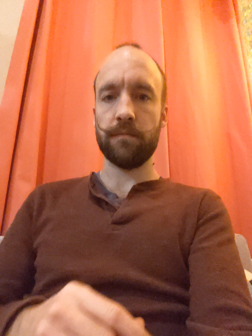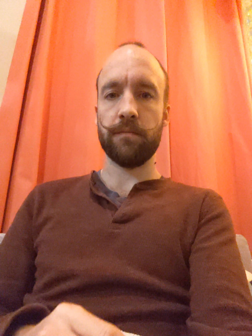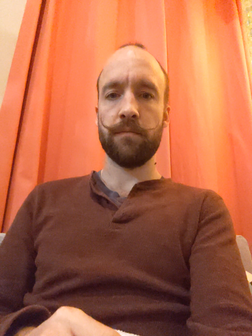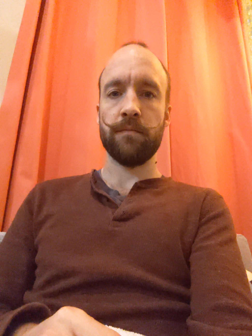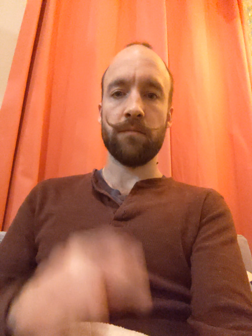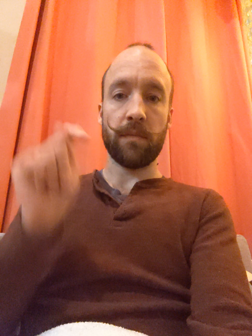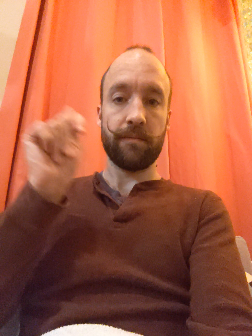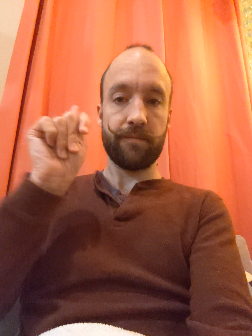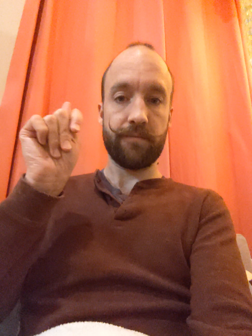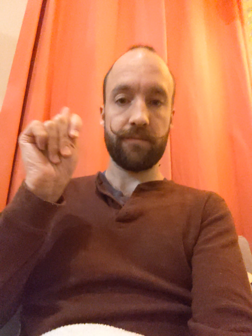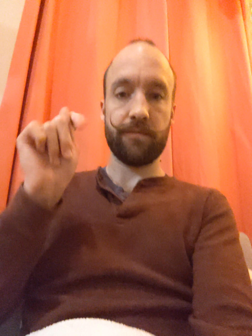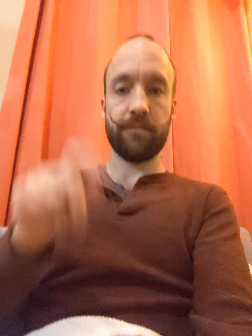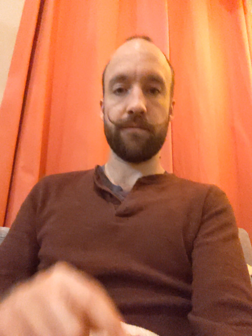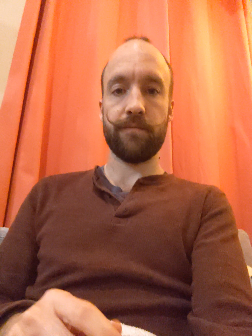potty